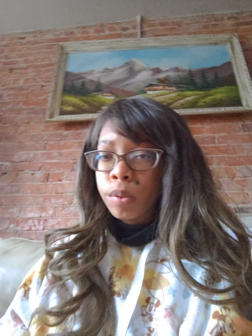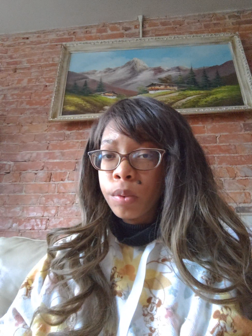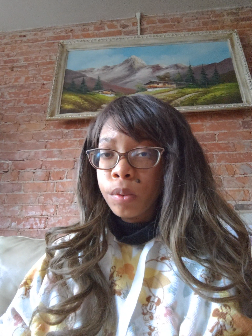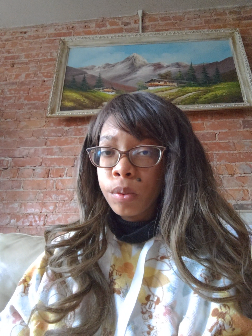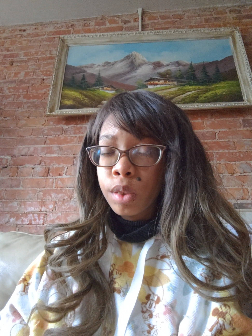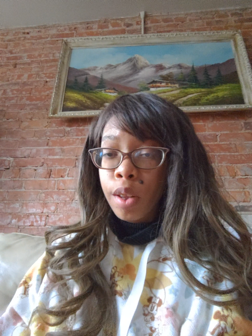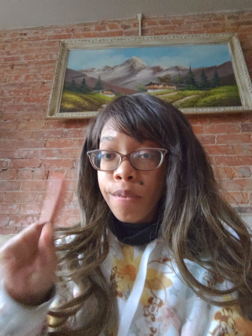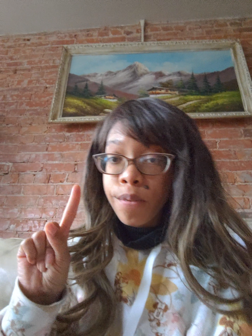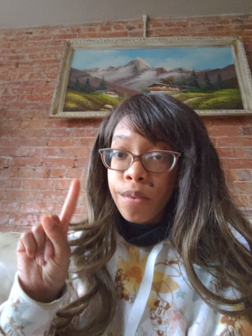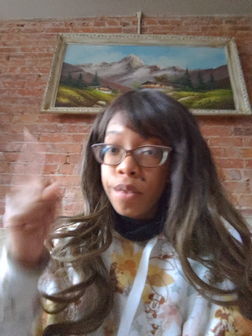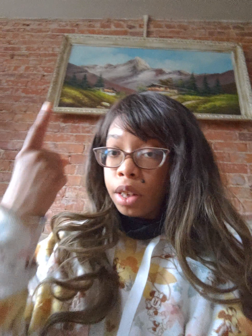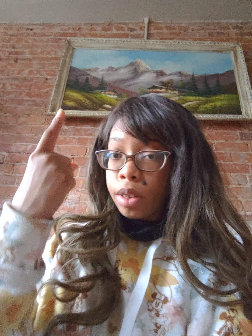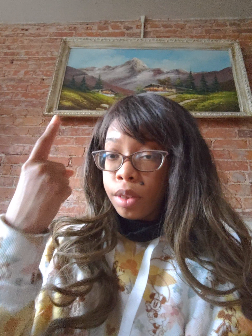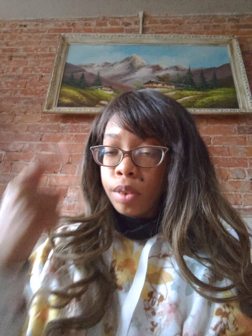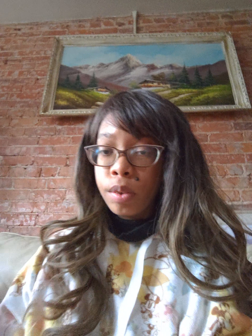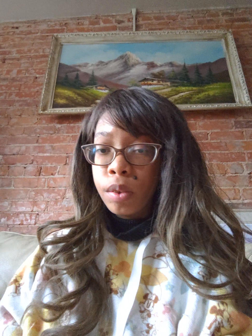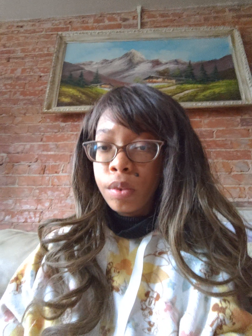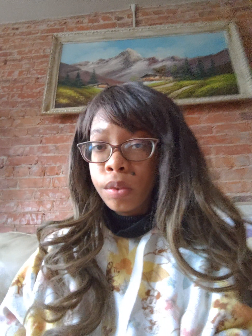first